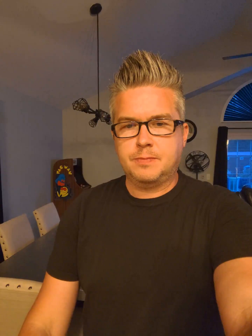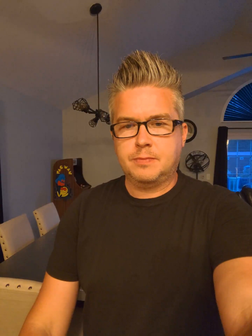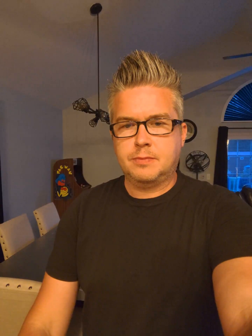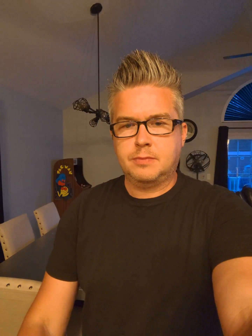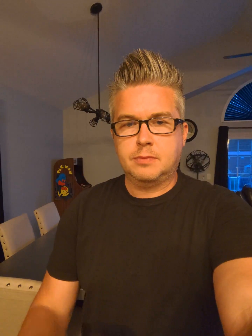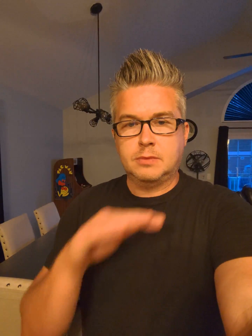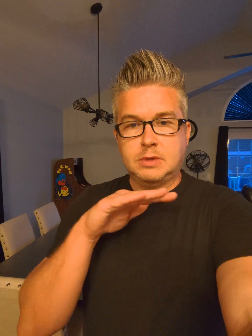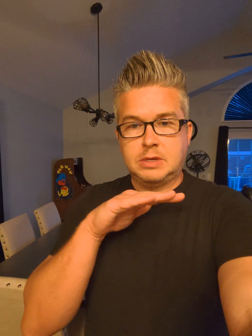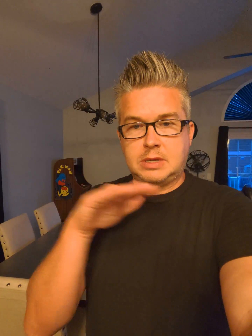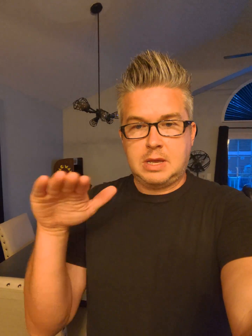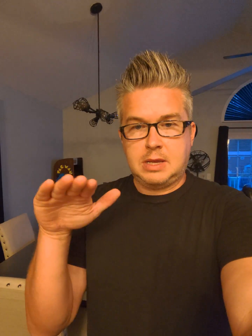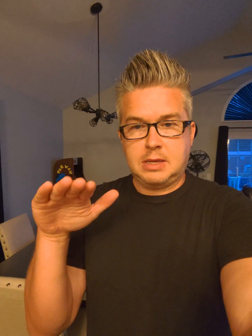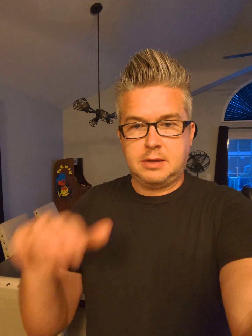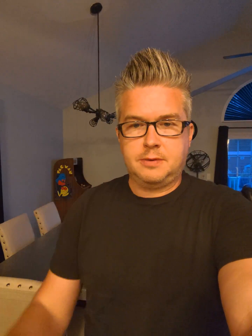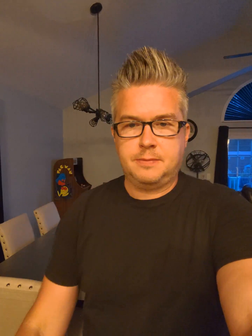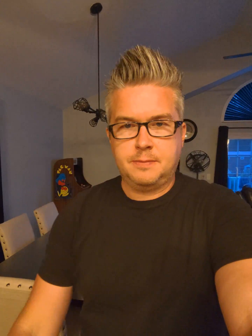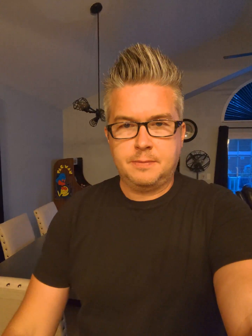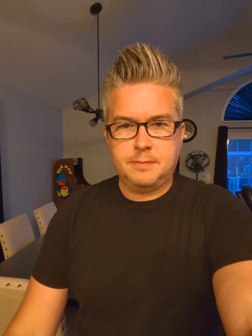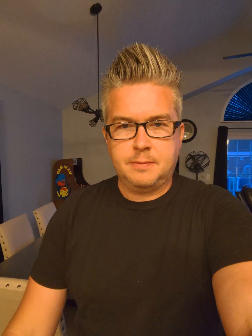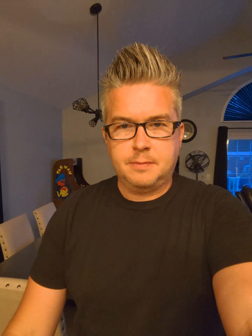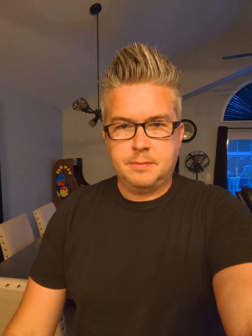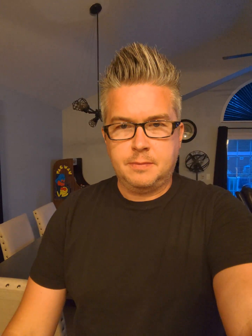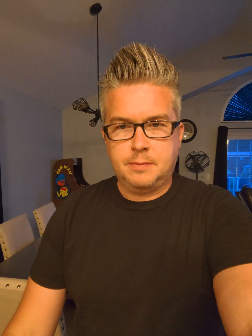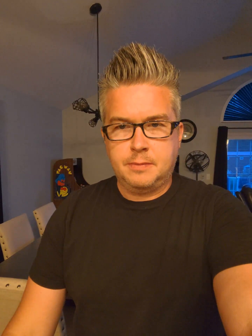nice